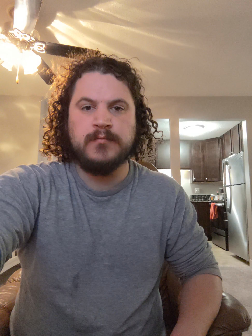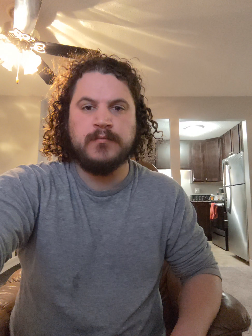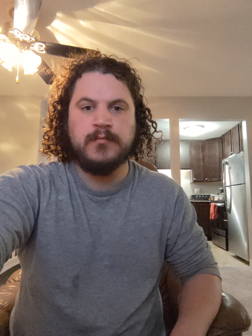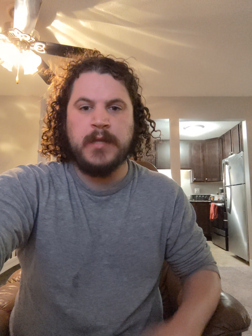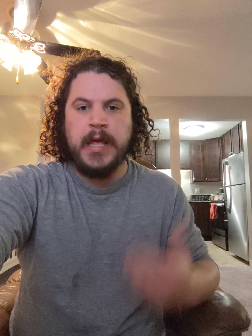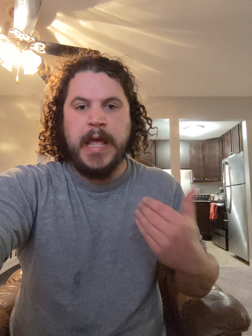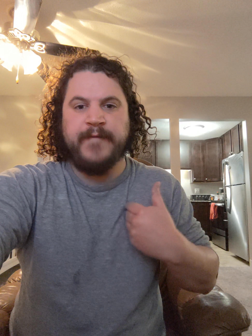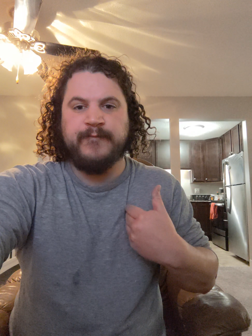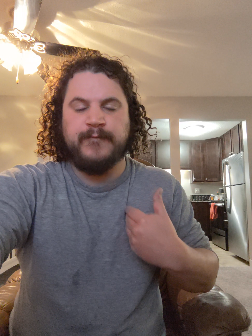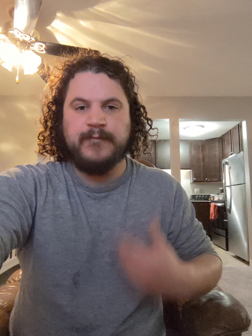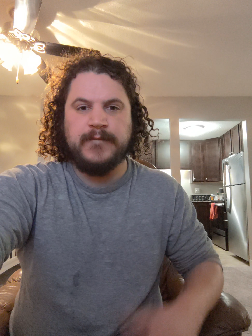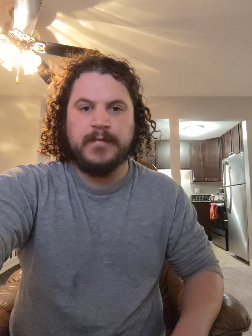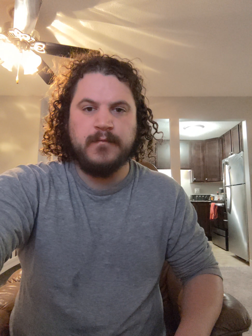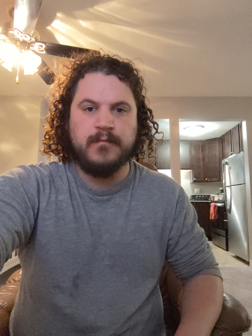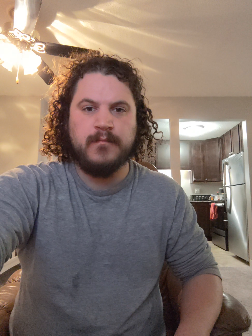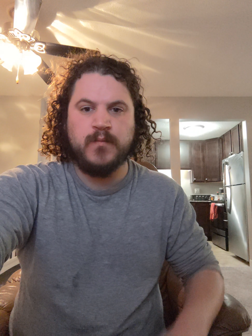have